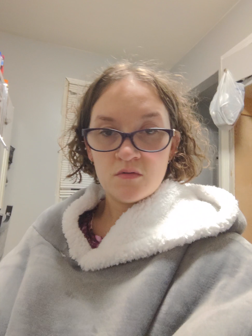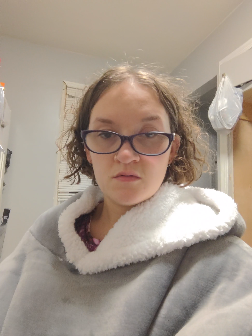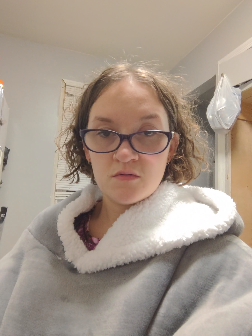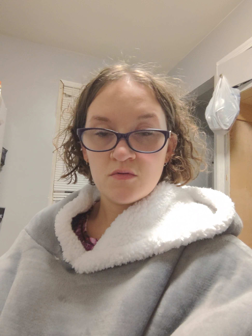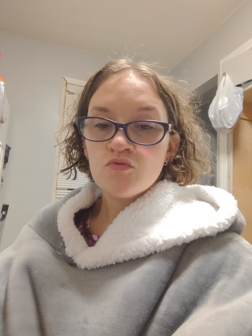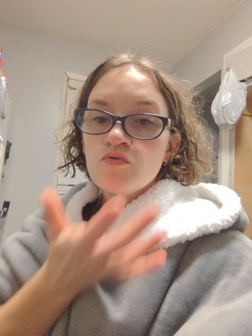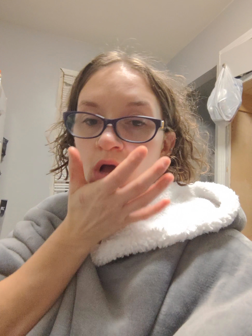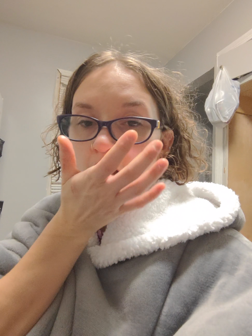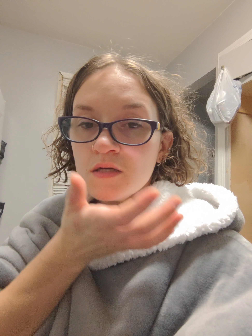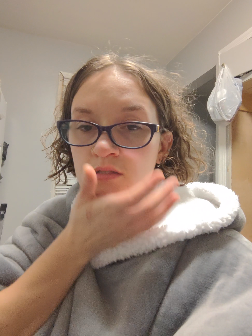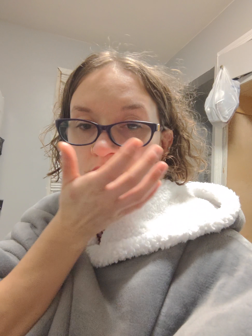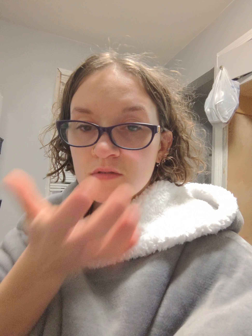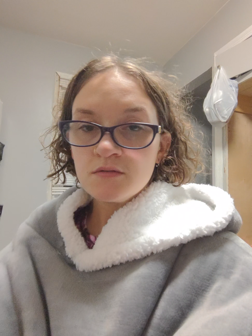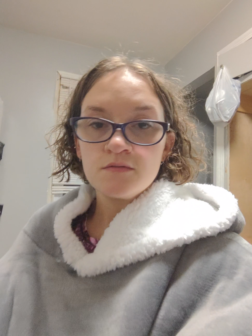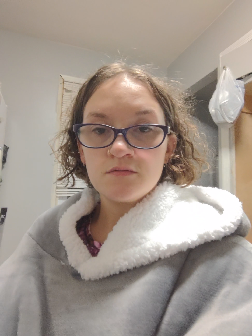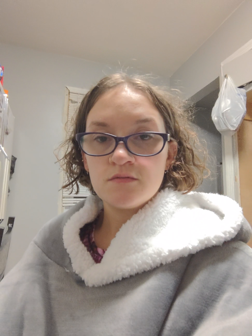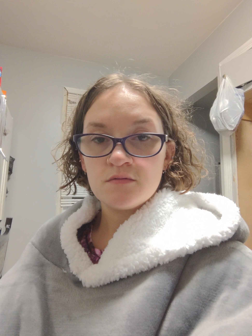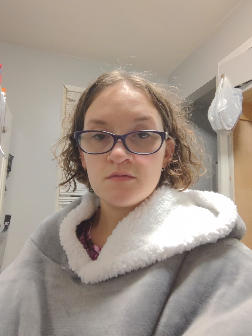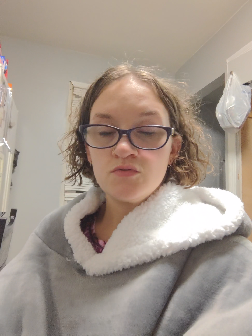grass